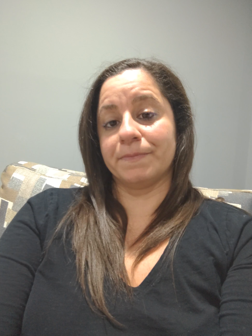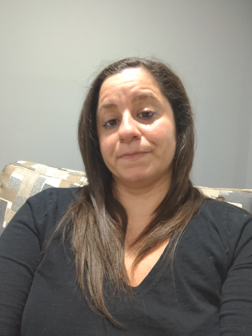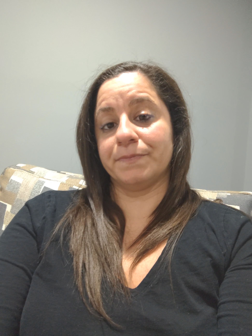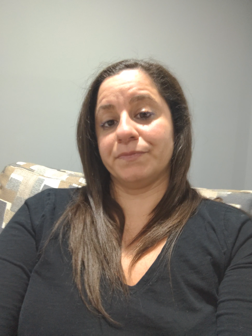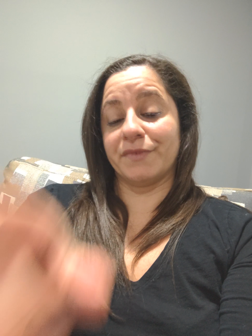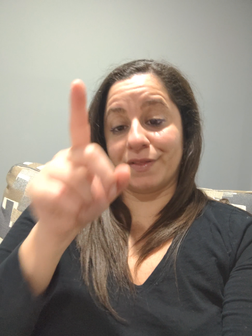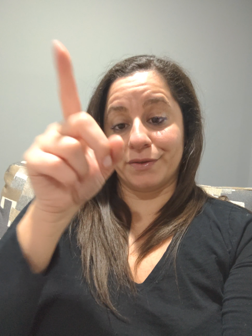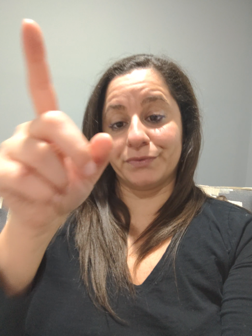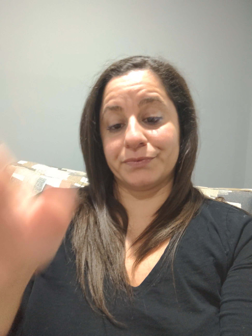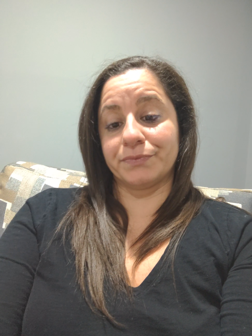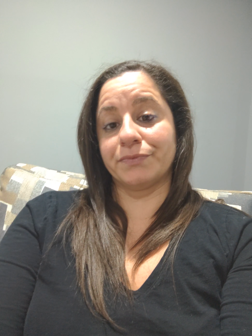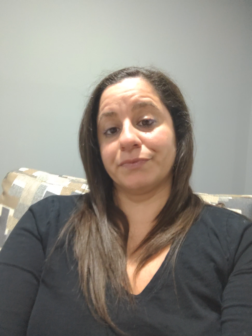there